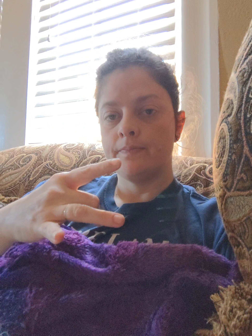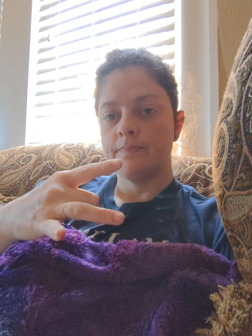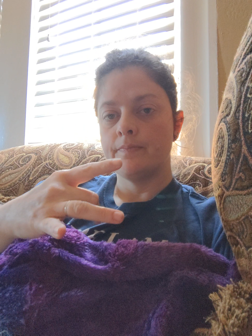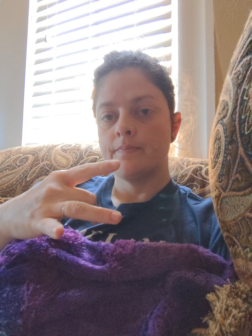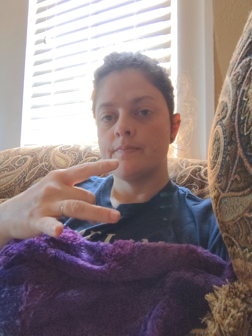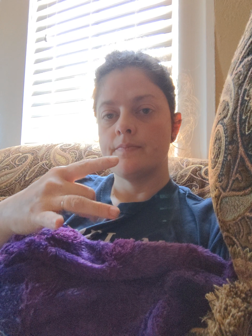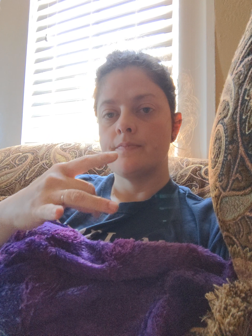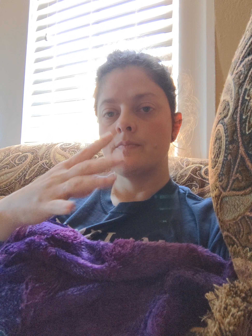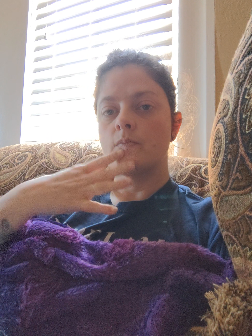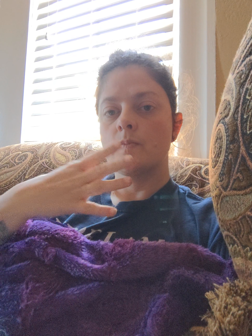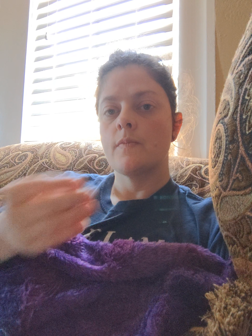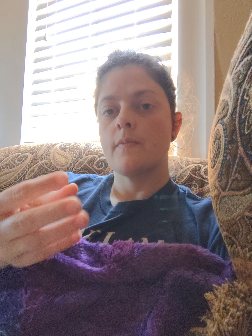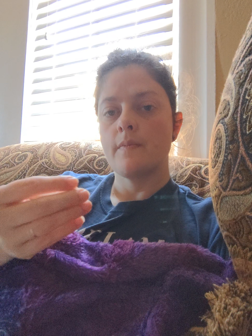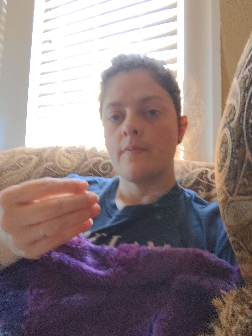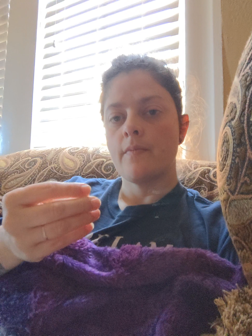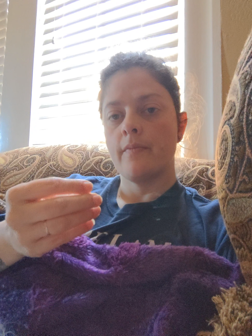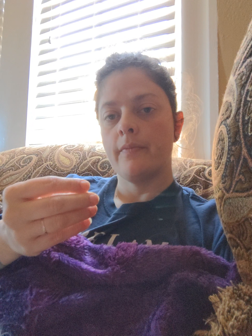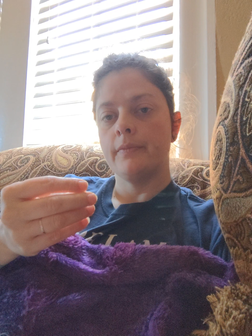wet